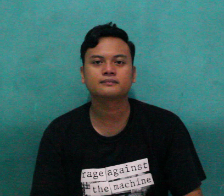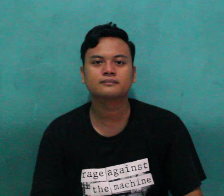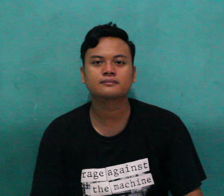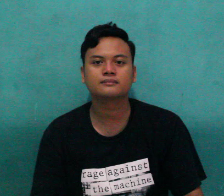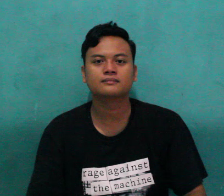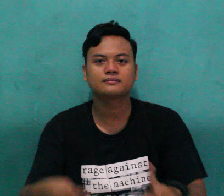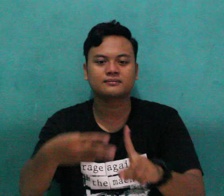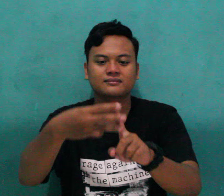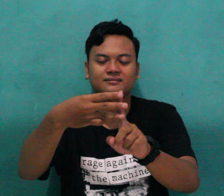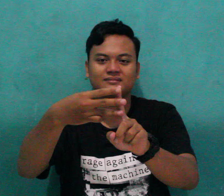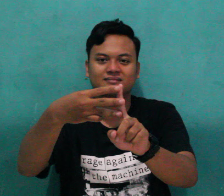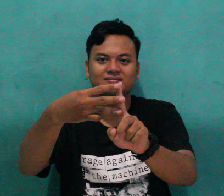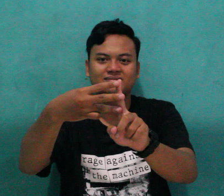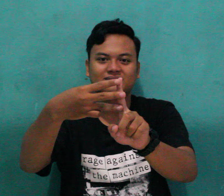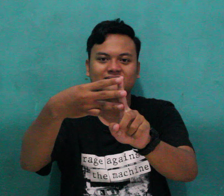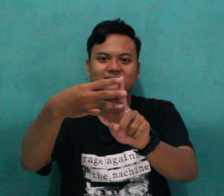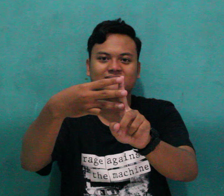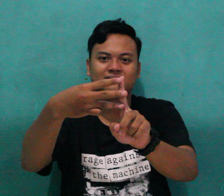B